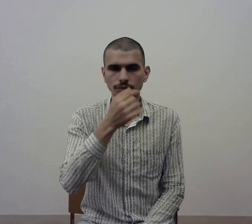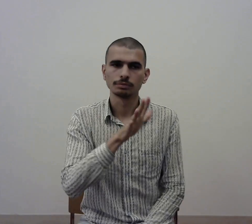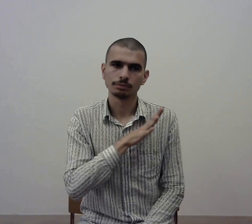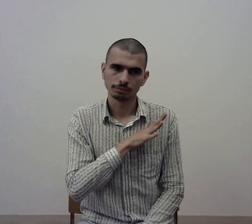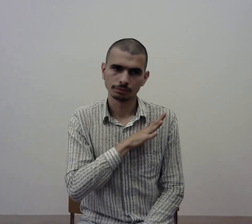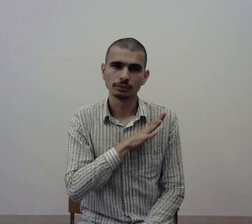olmaq